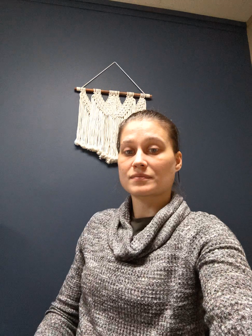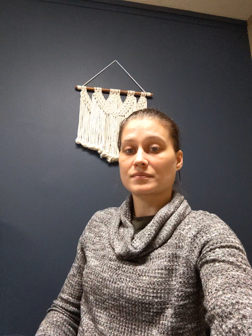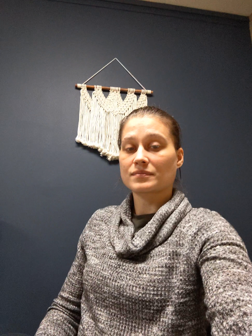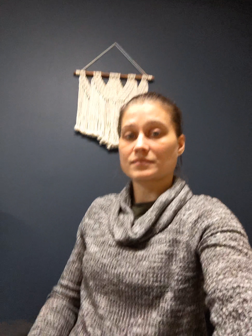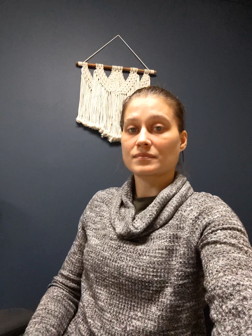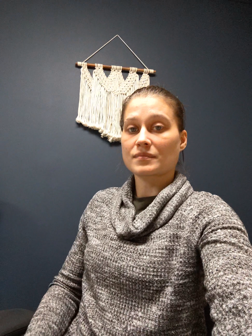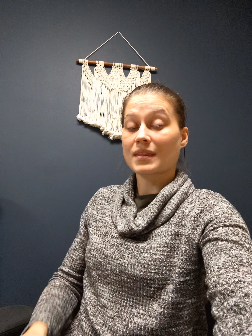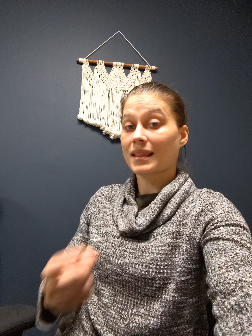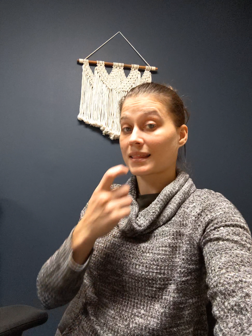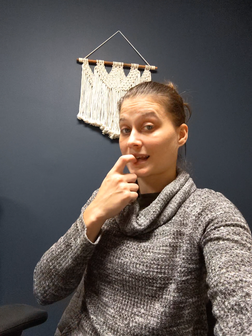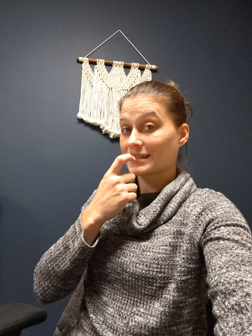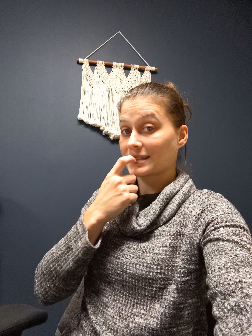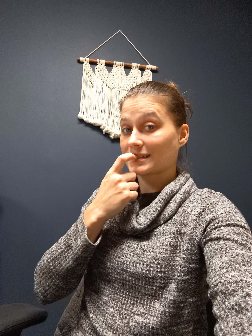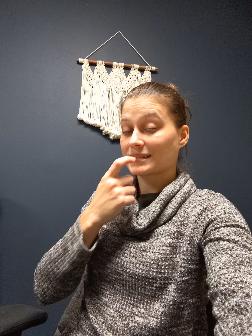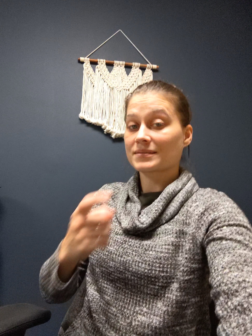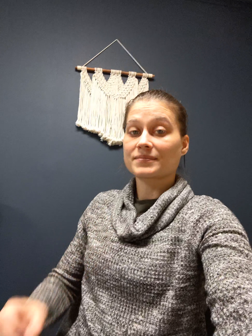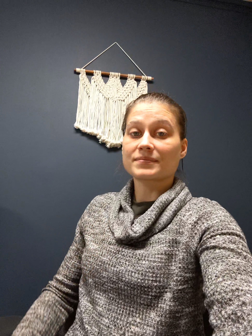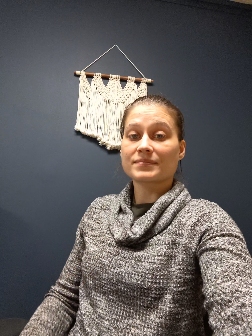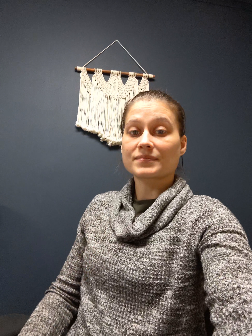window